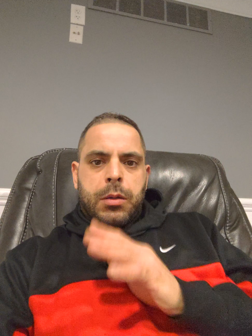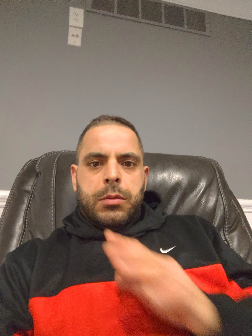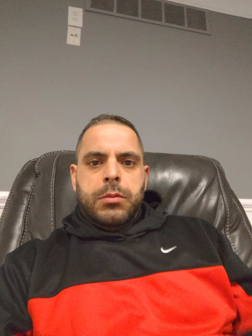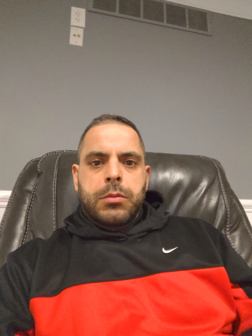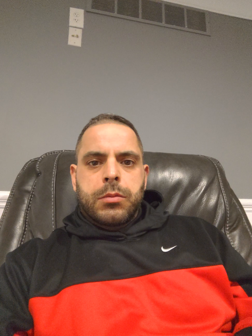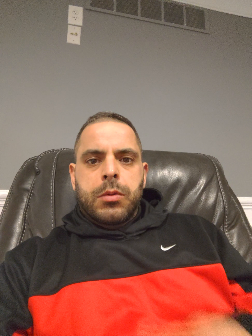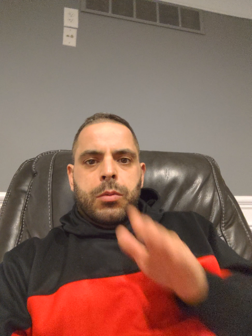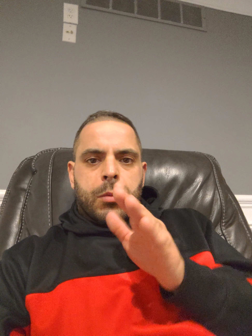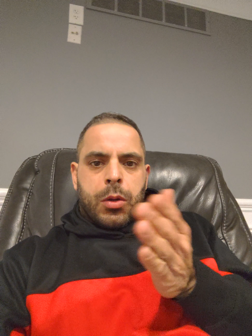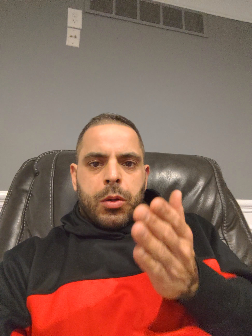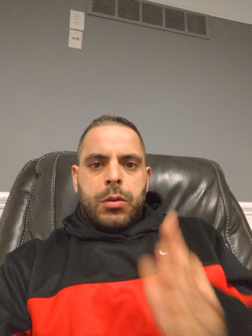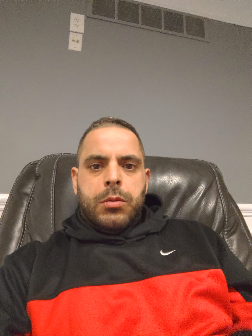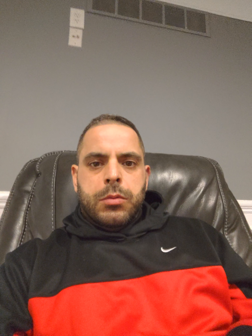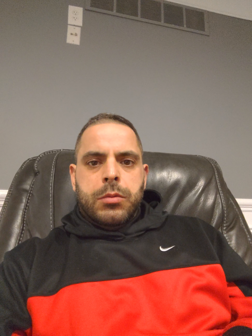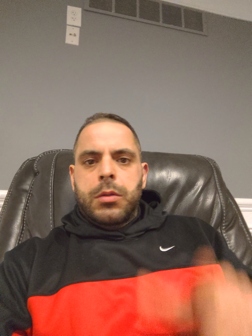book